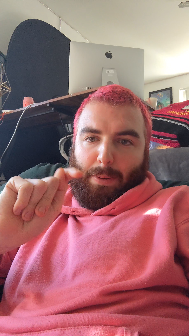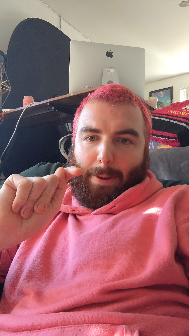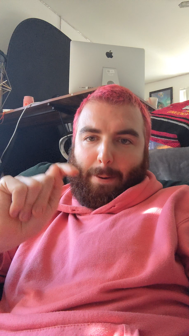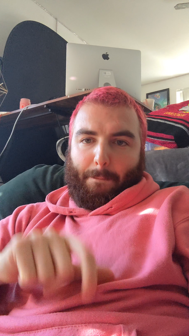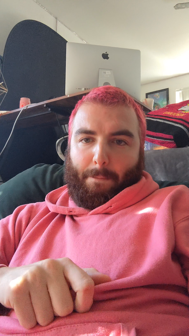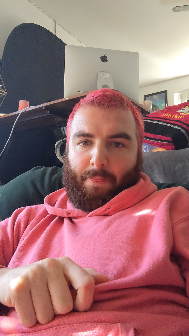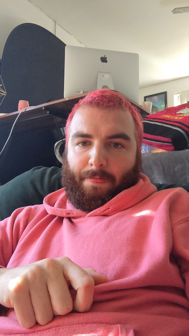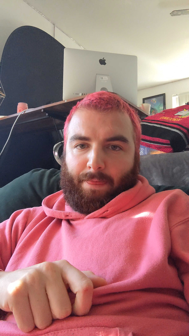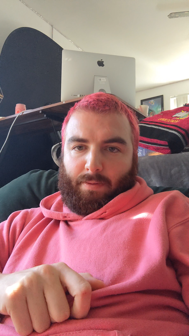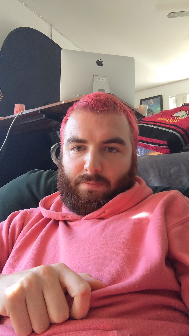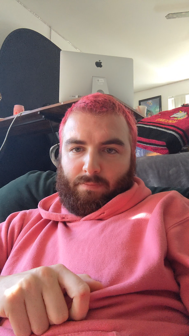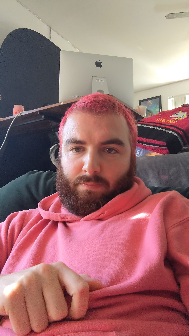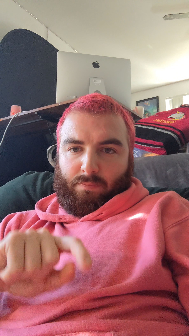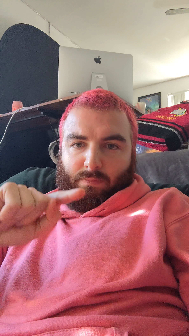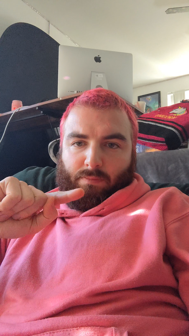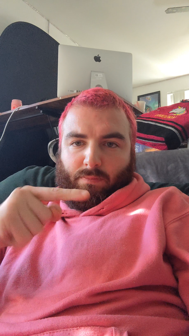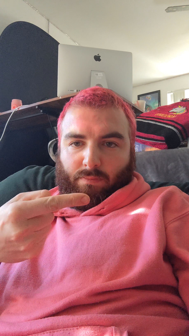hurt